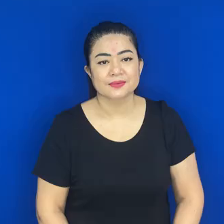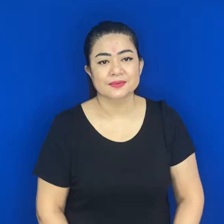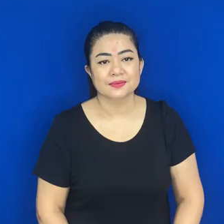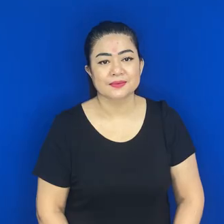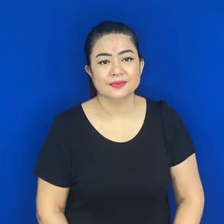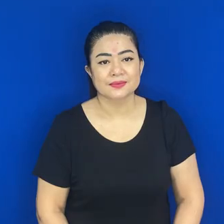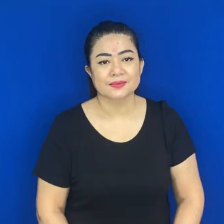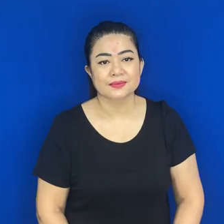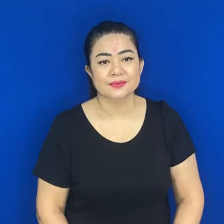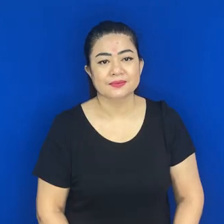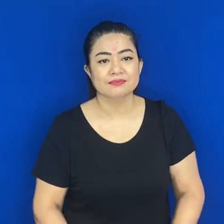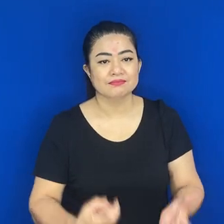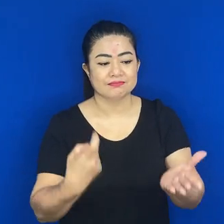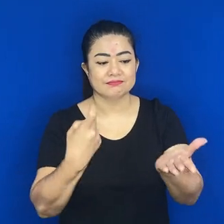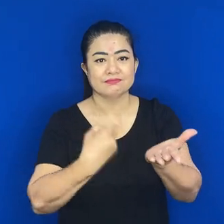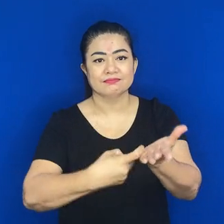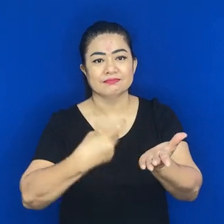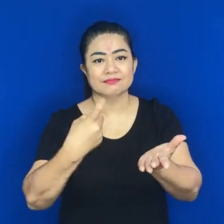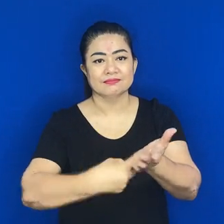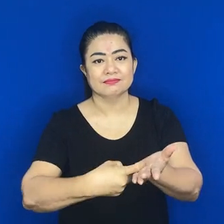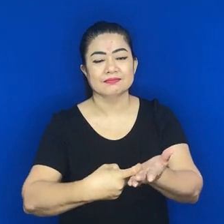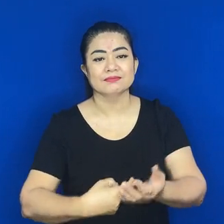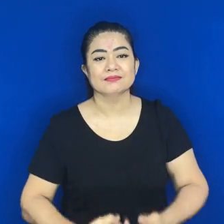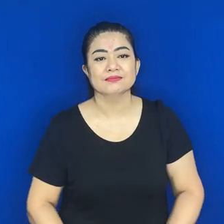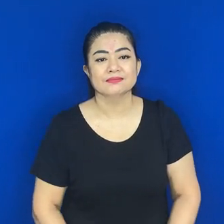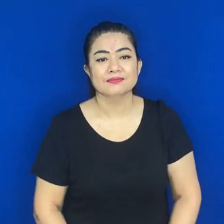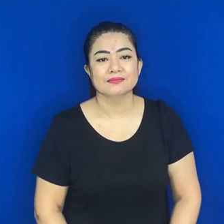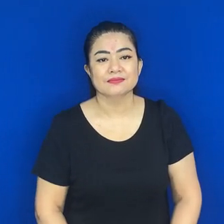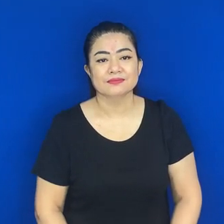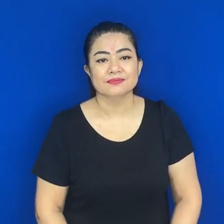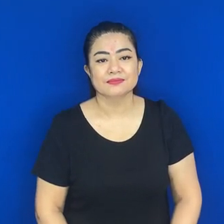shrimp